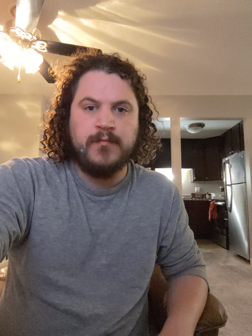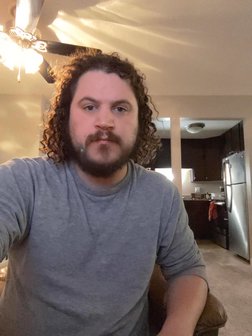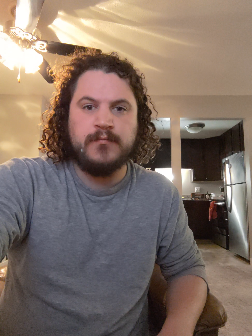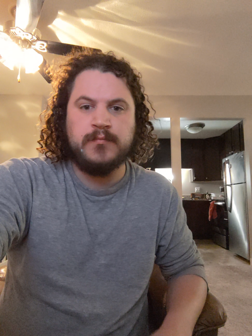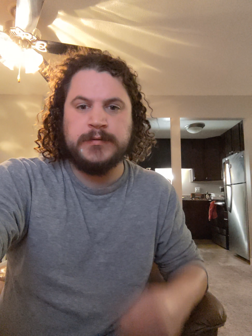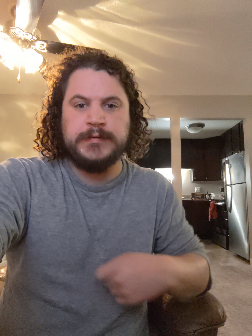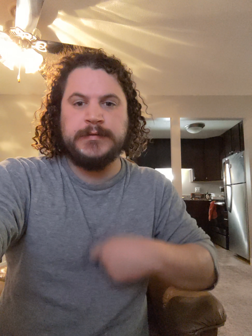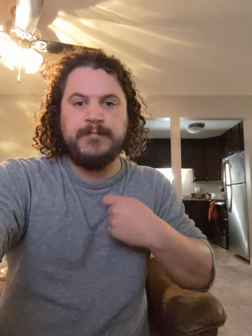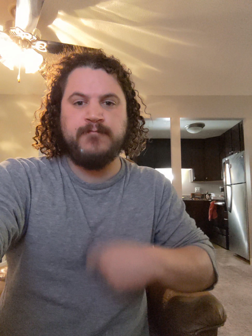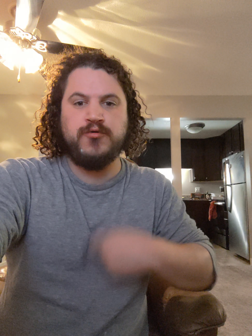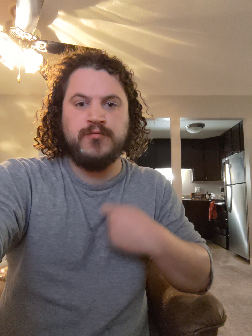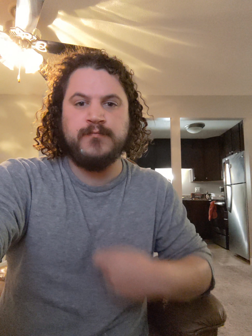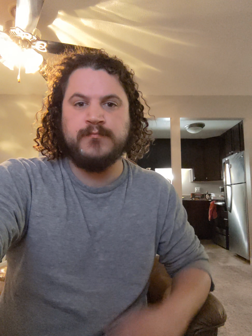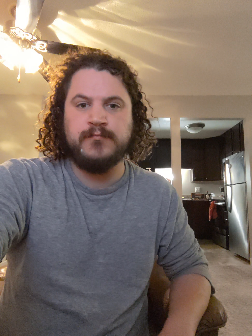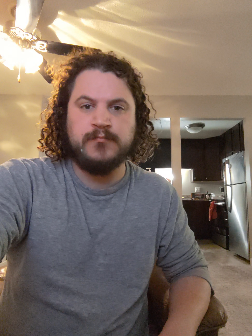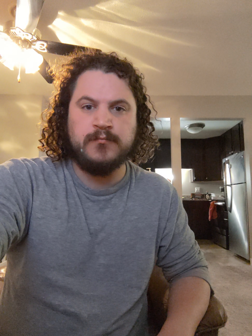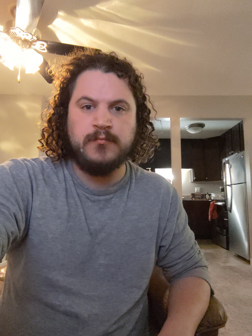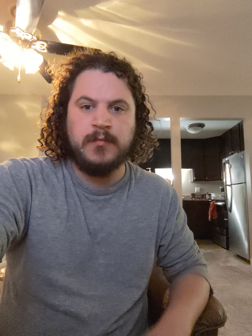zipper